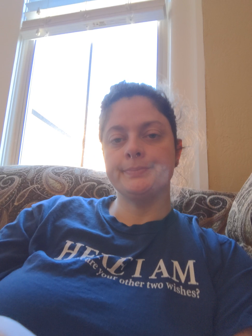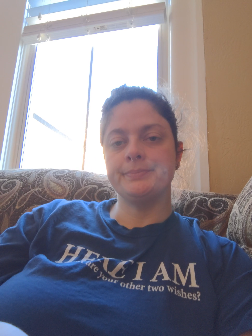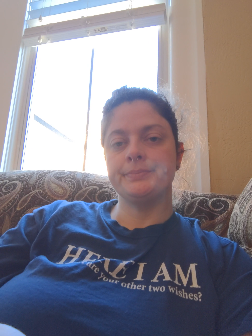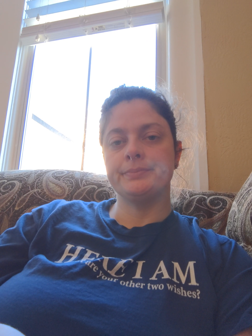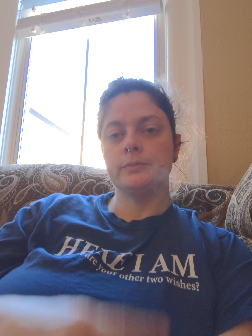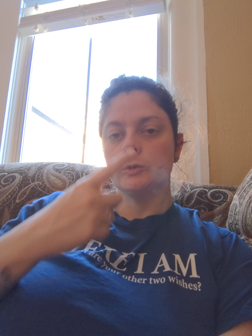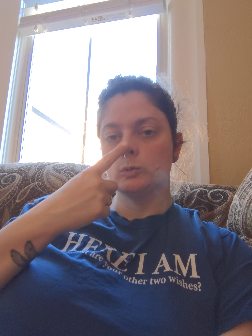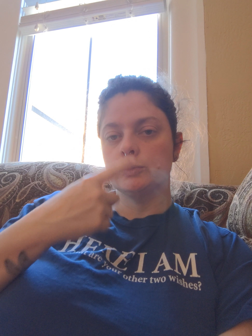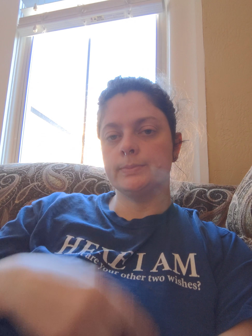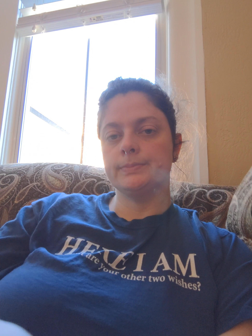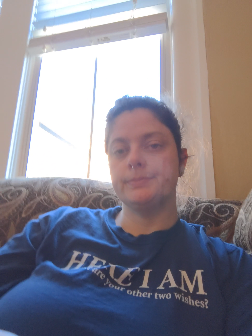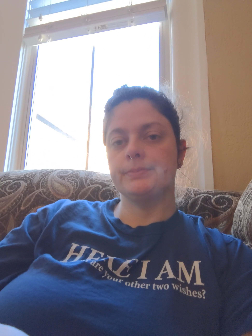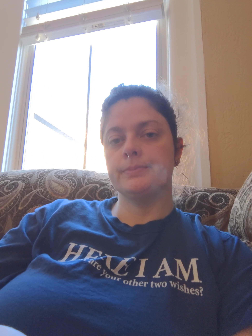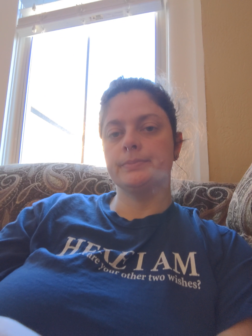nose